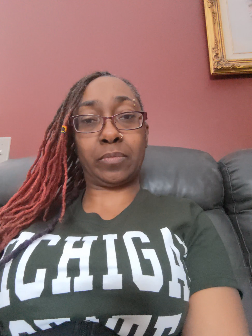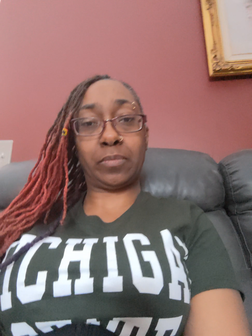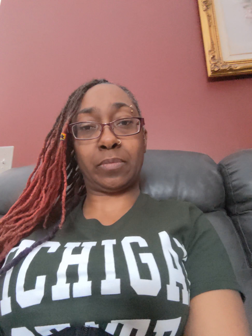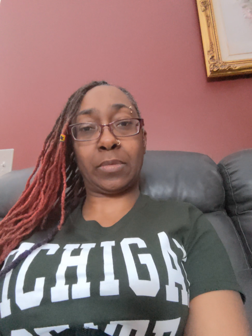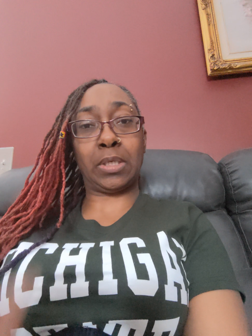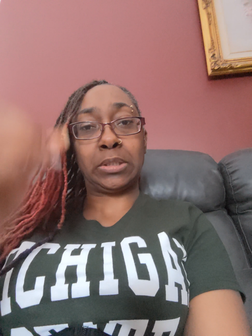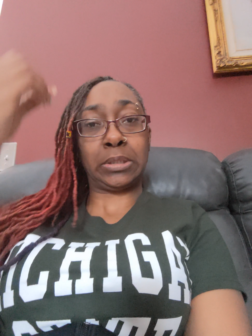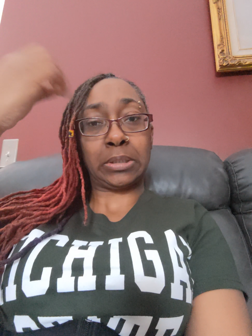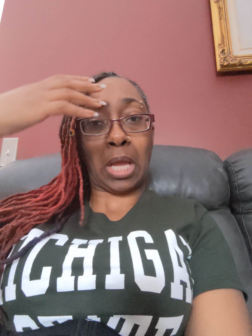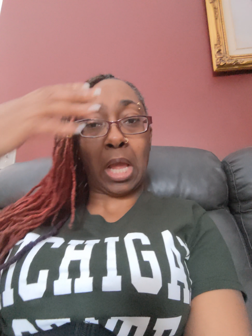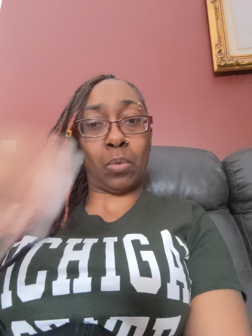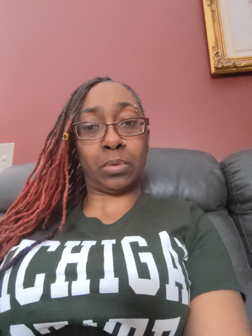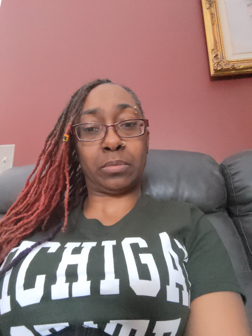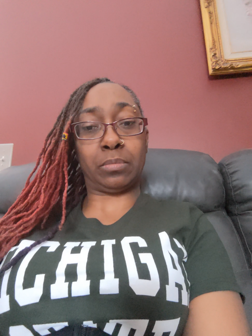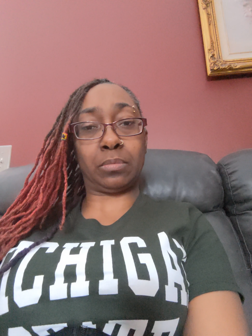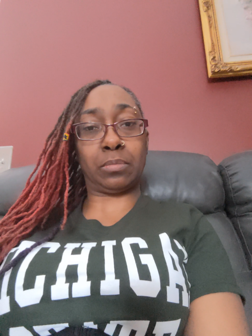shower